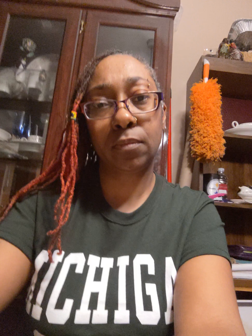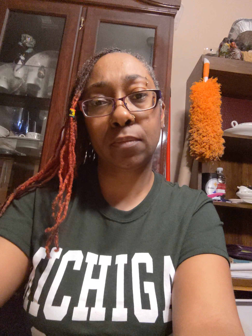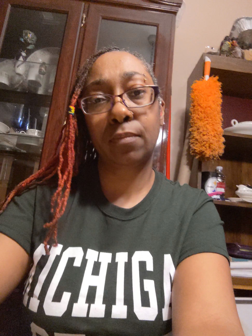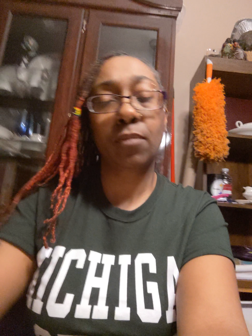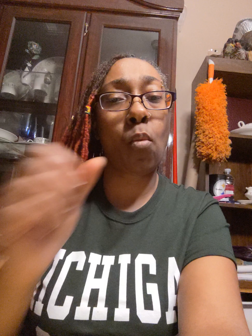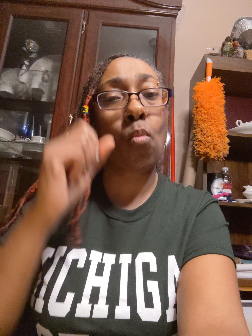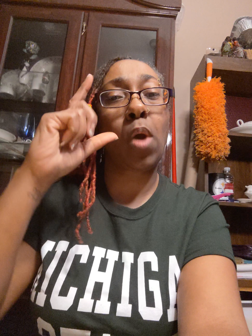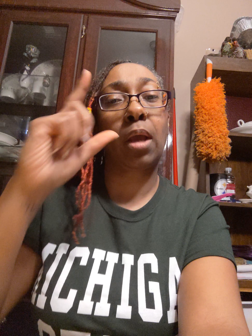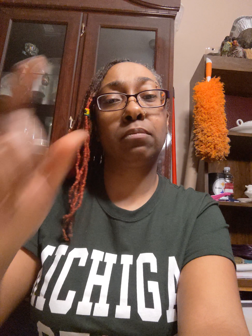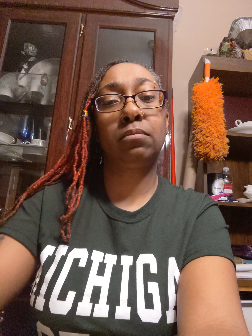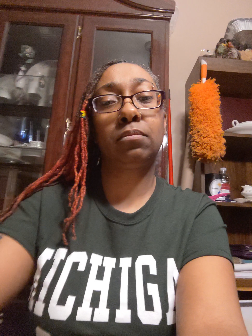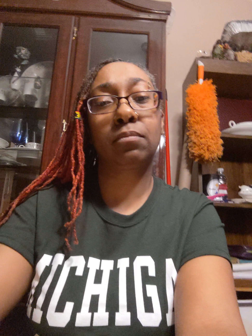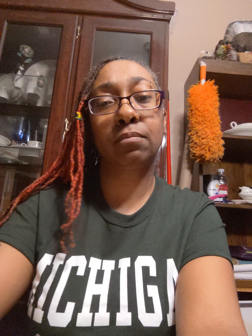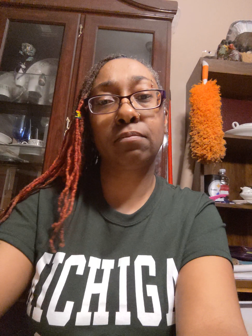awake